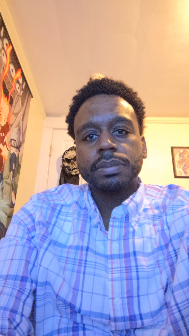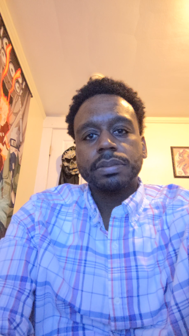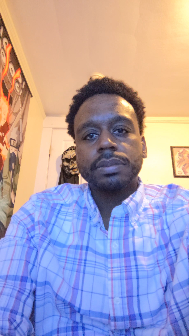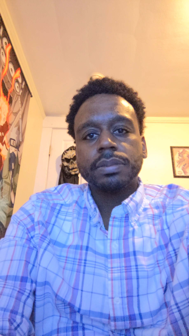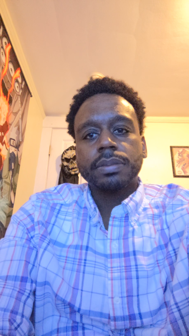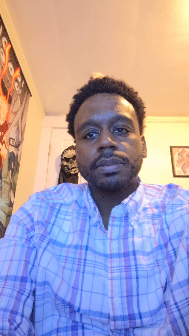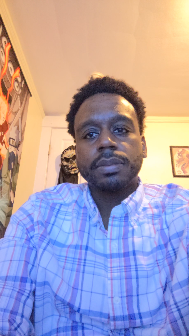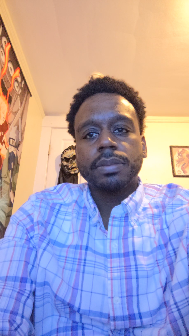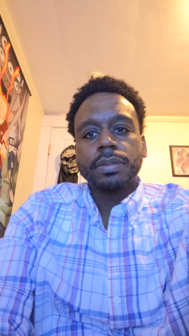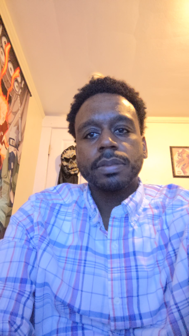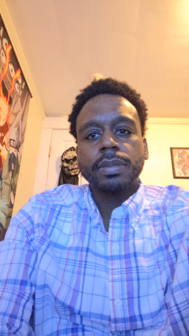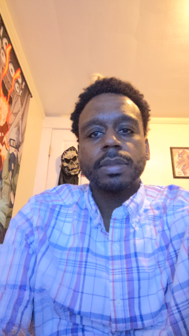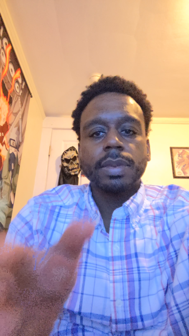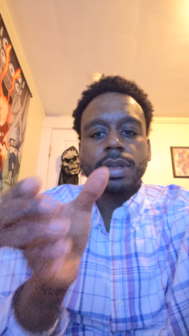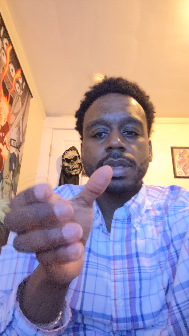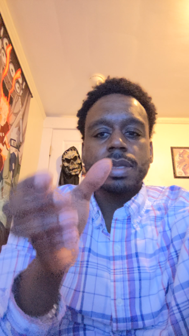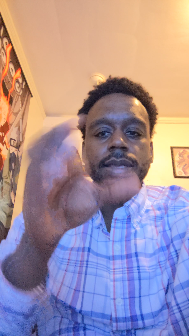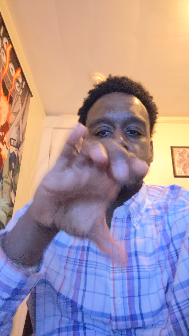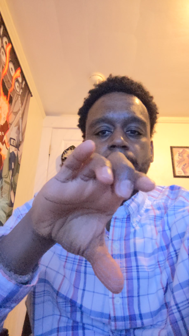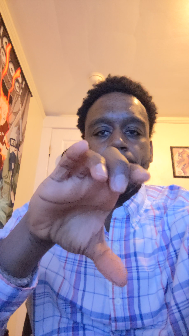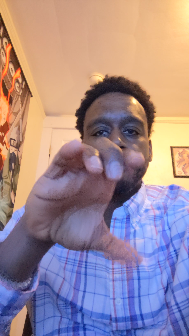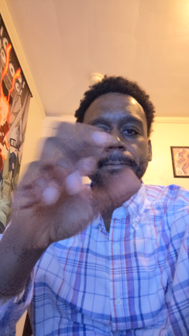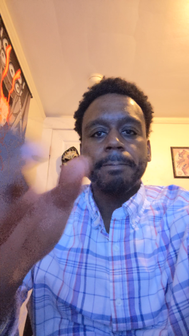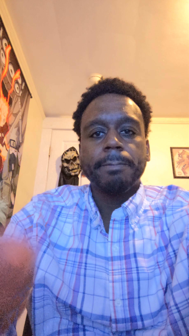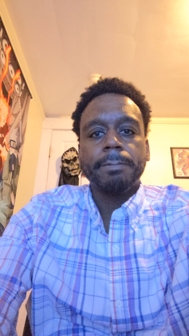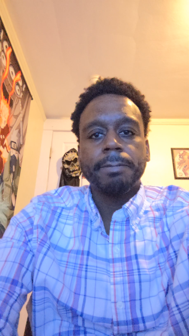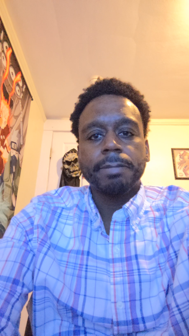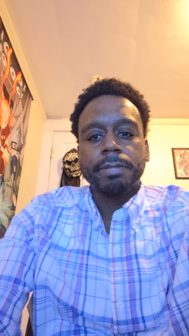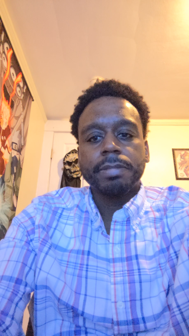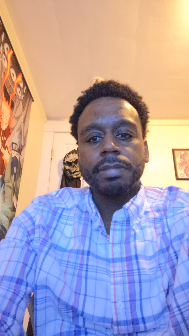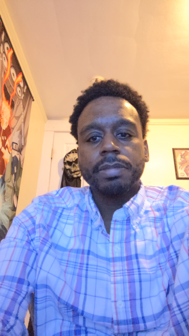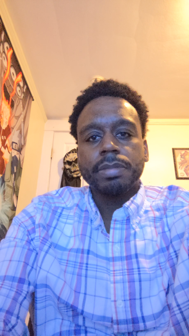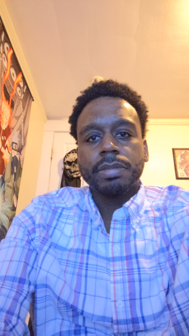dump